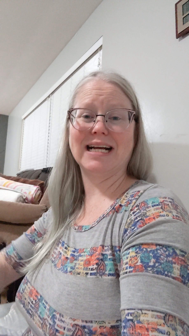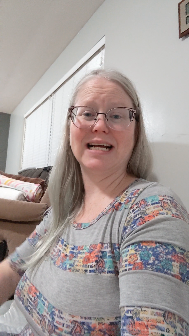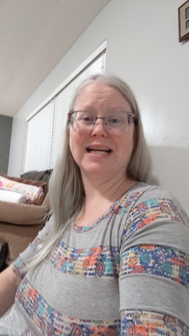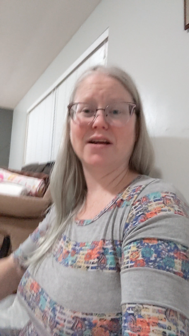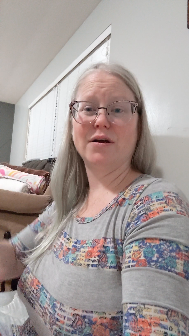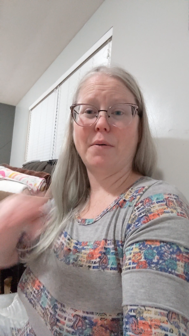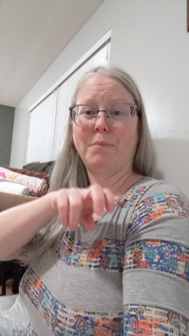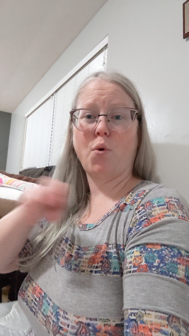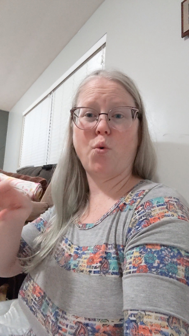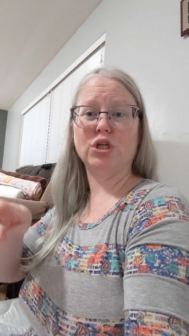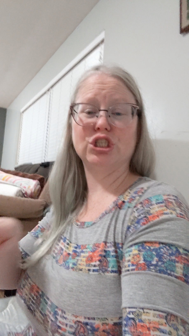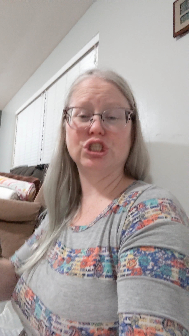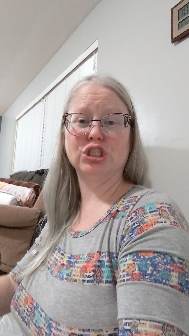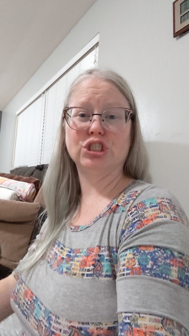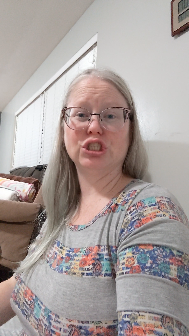porch